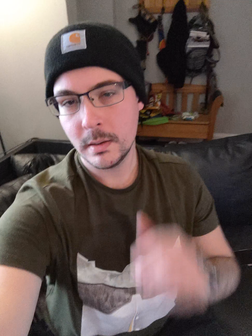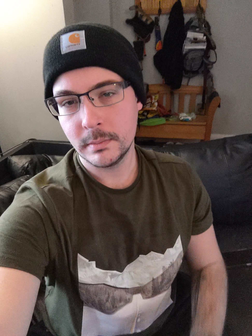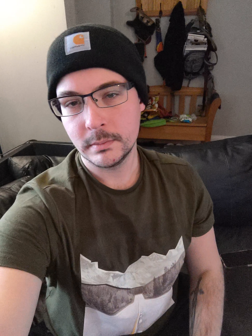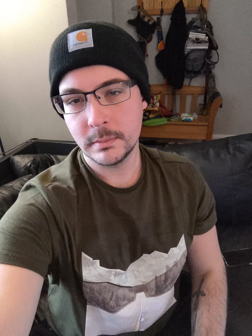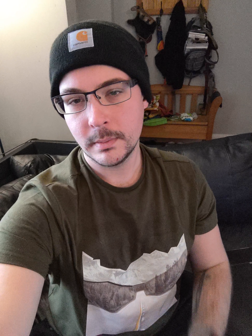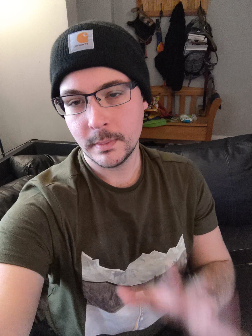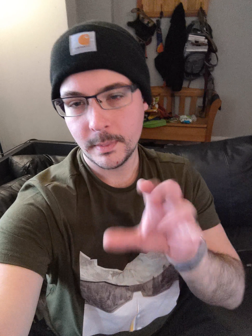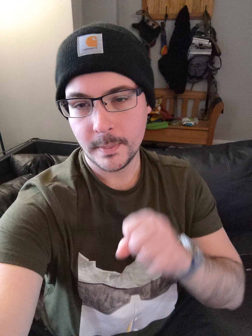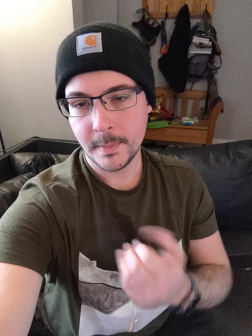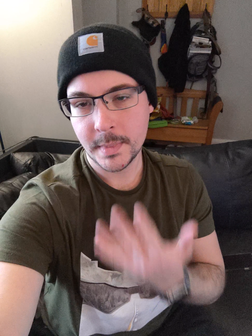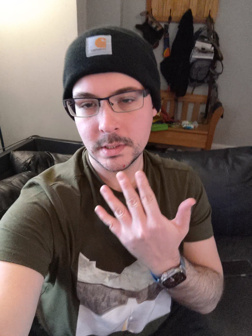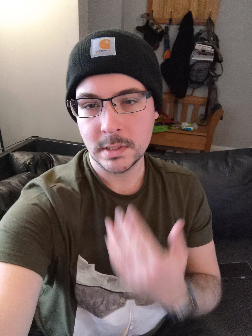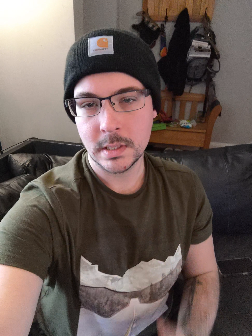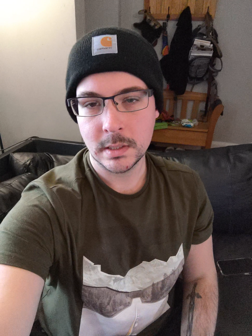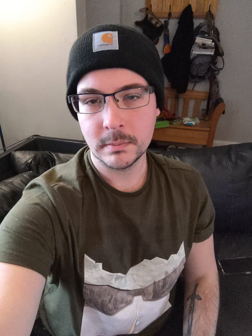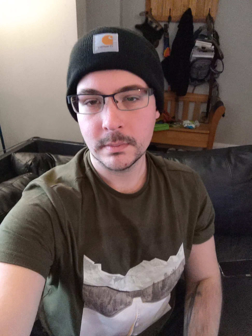mitten